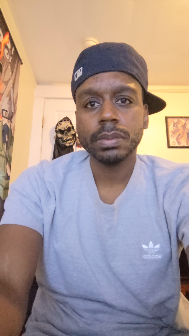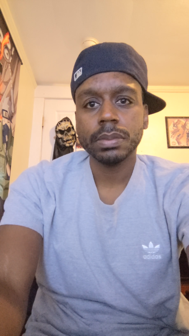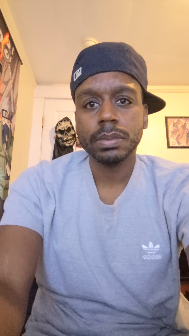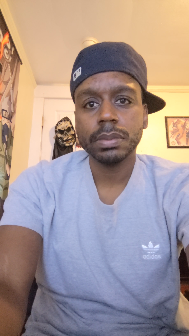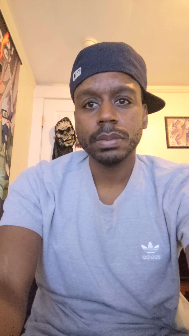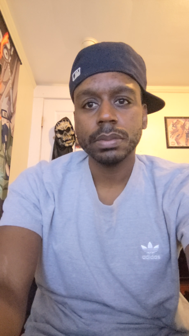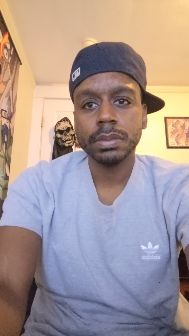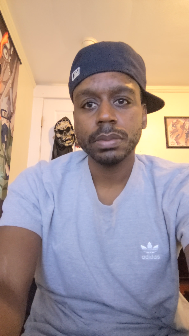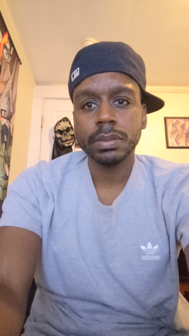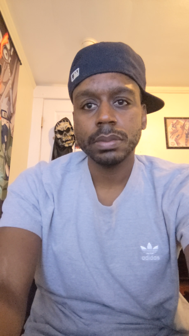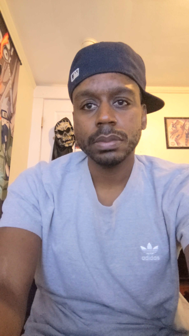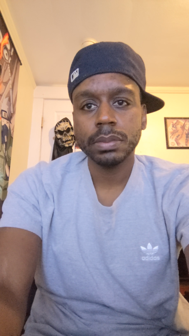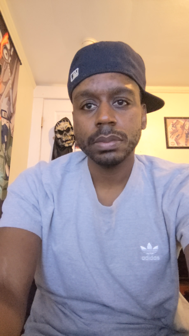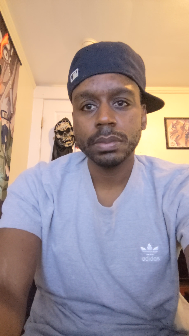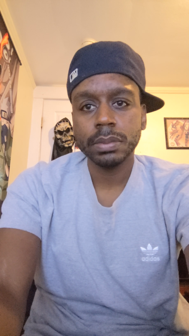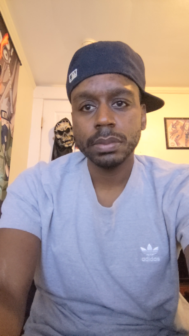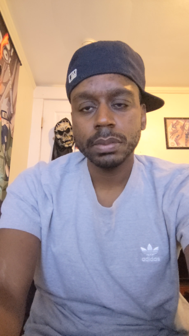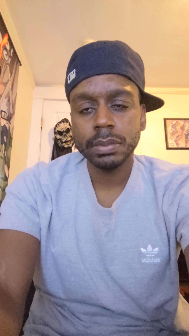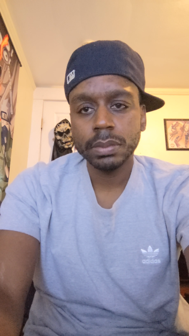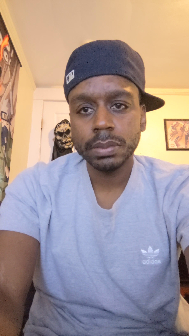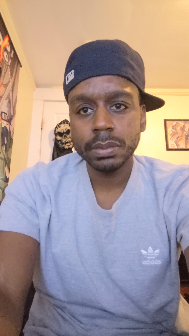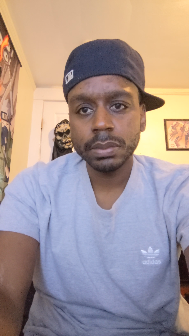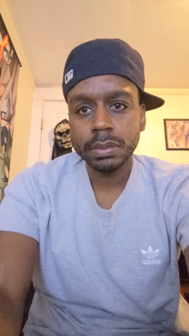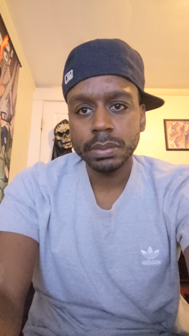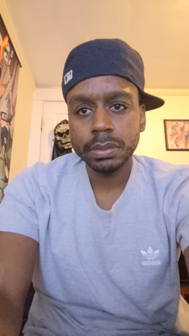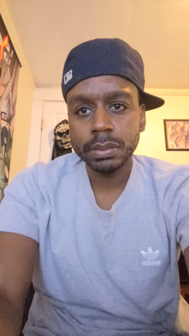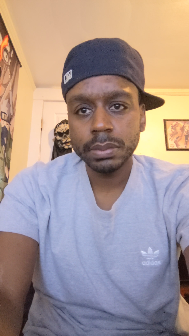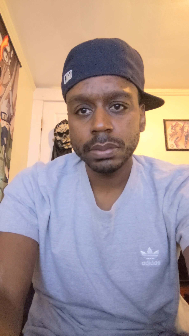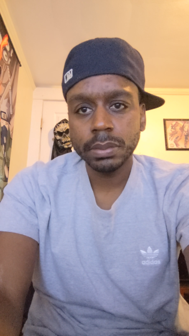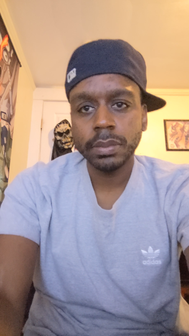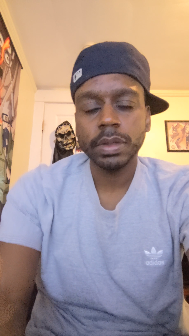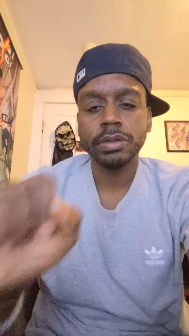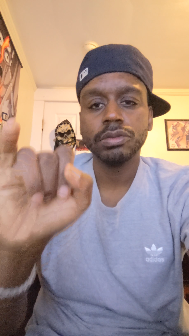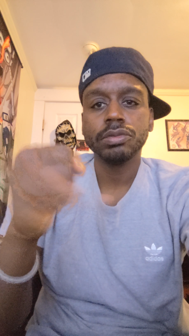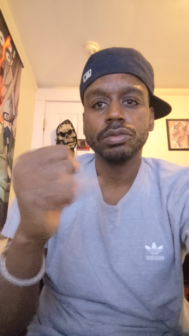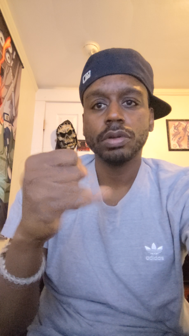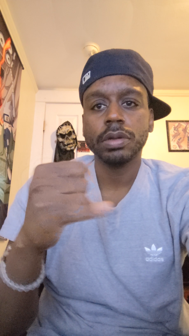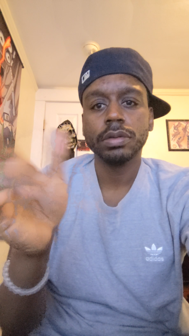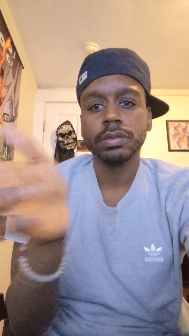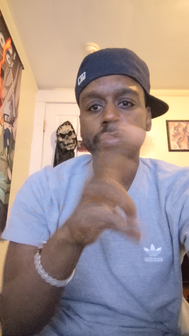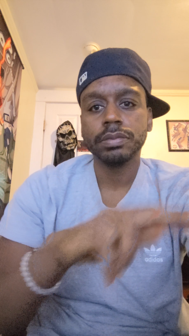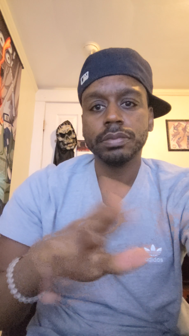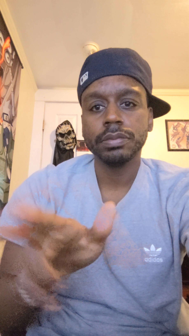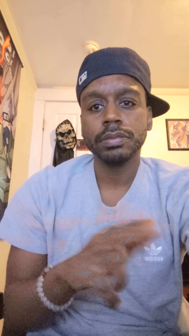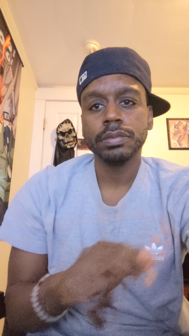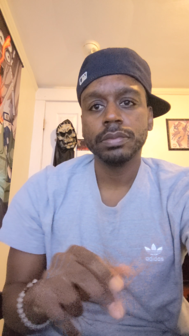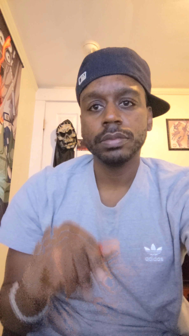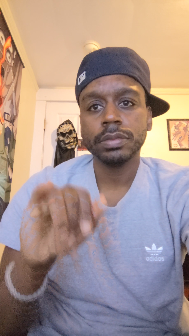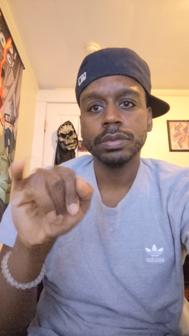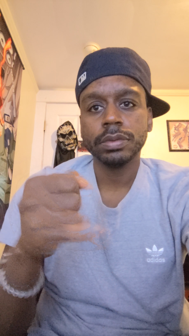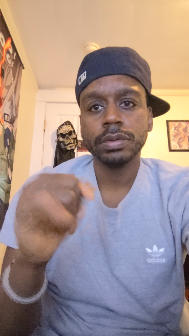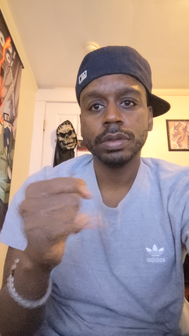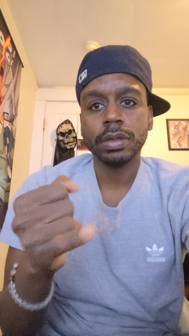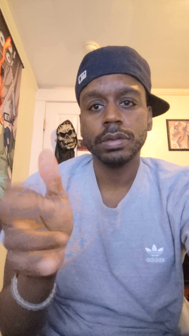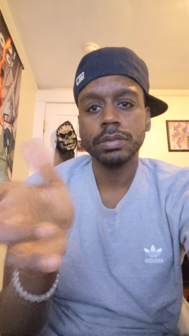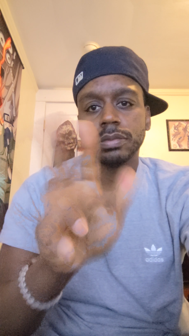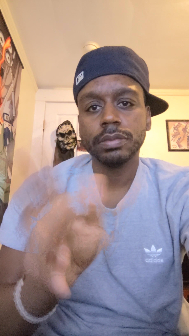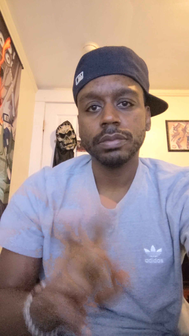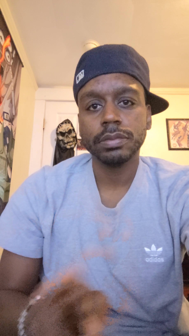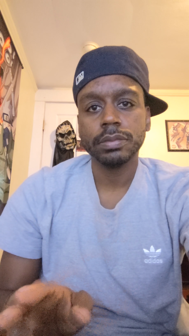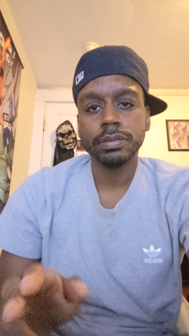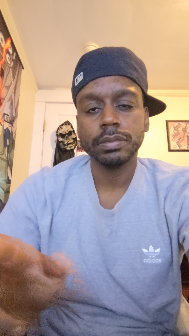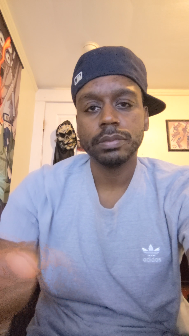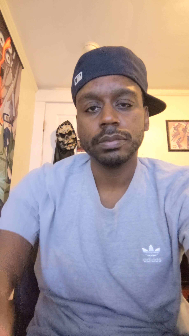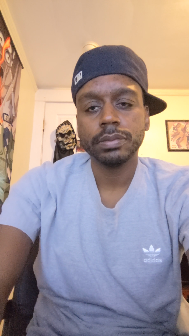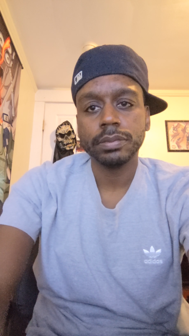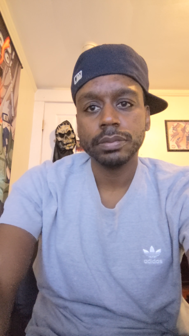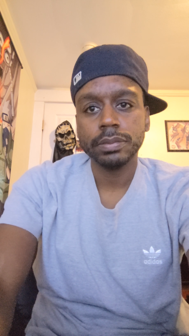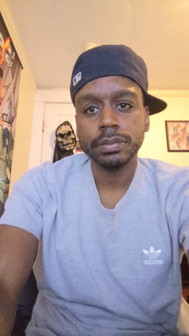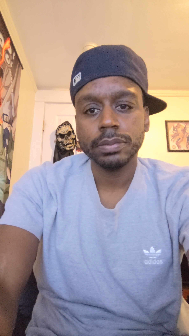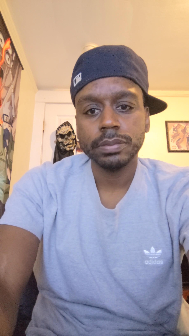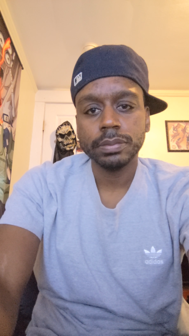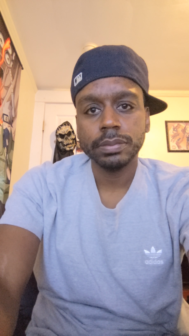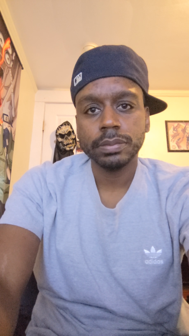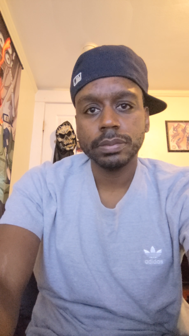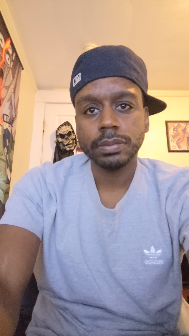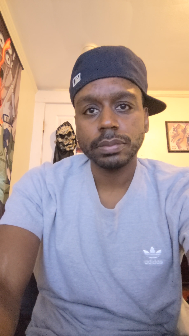jelly